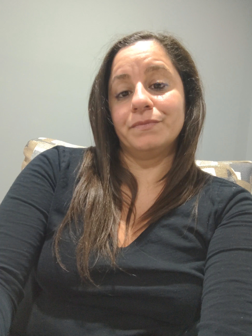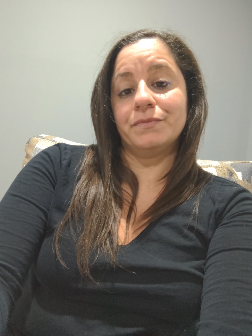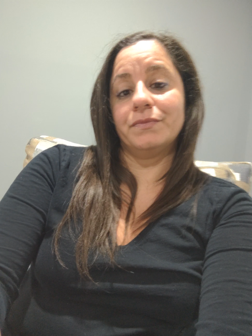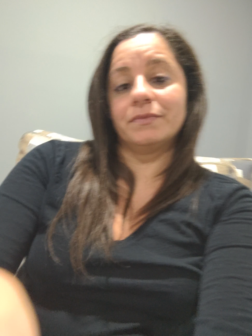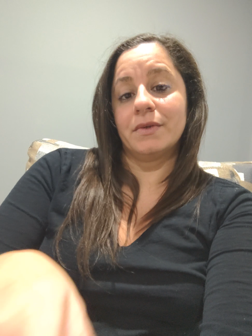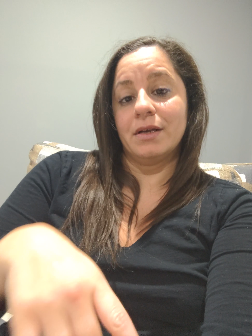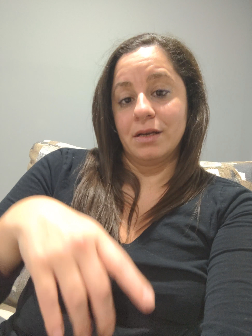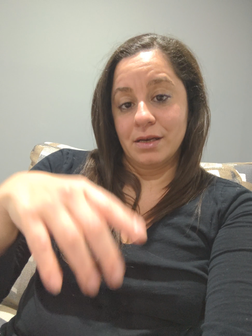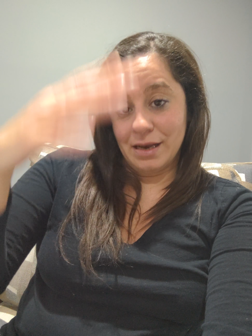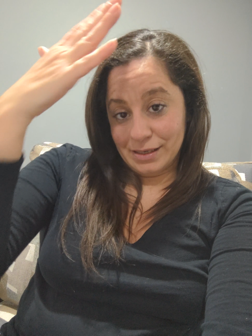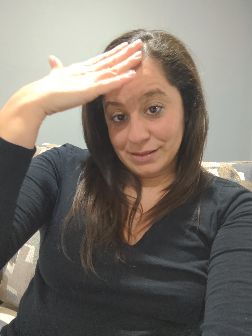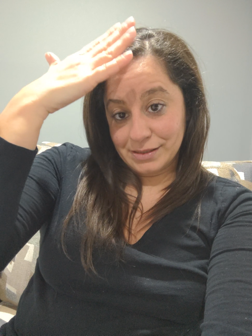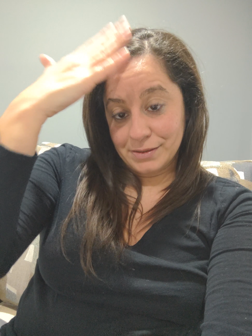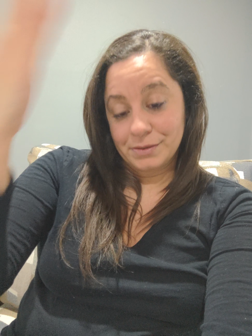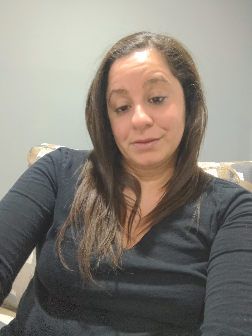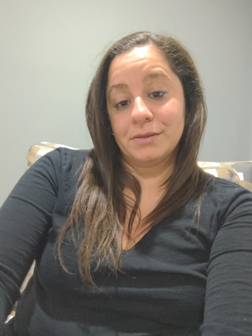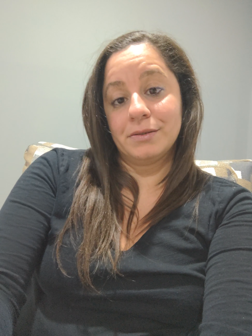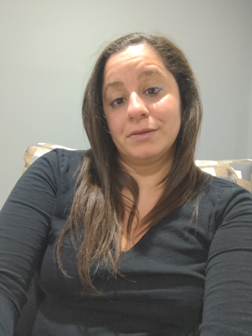hat